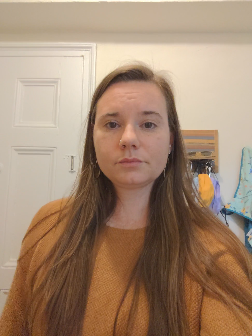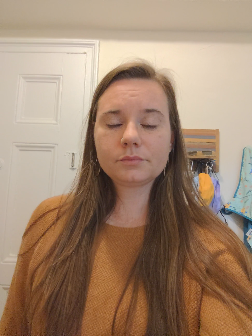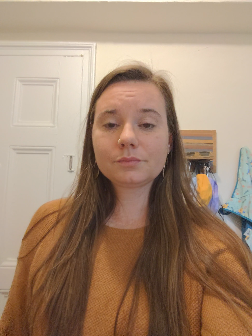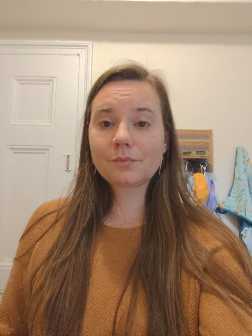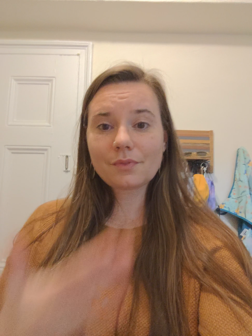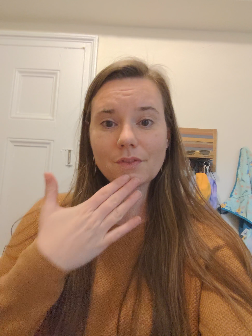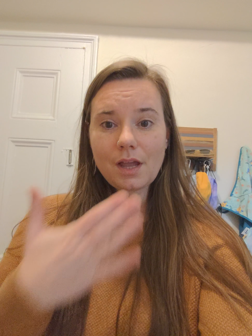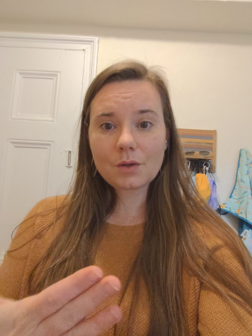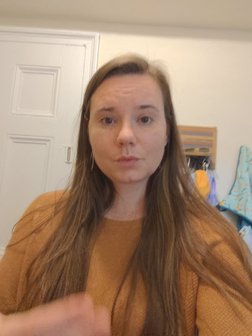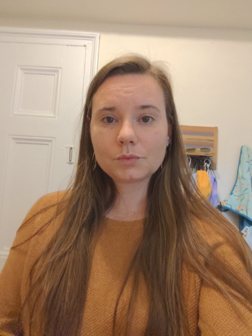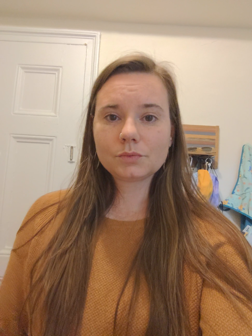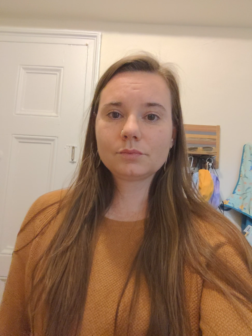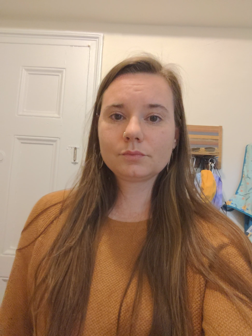thank you